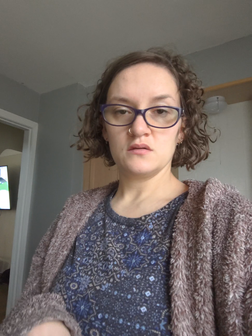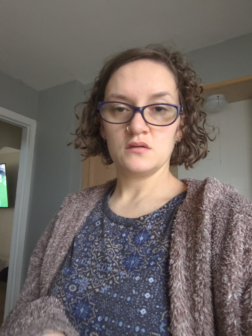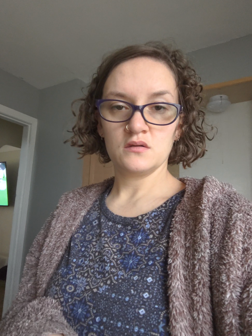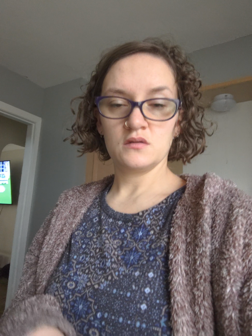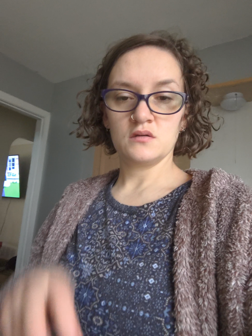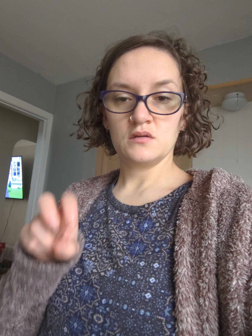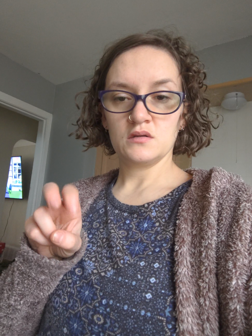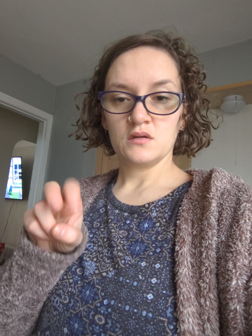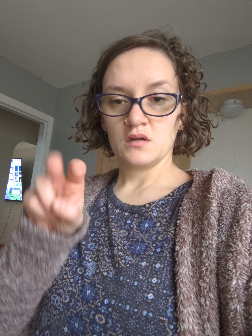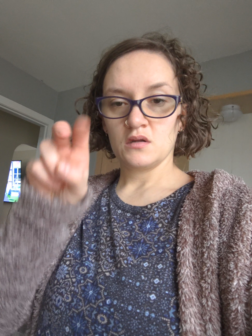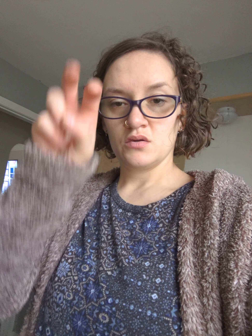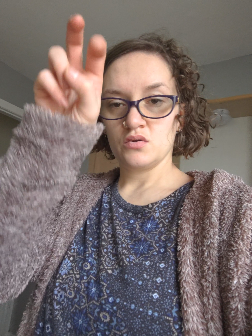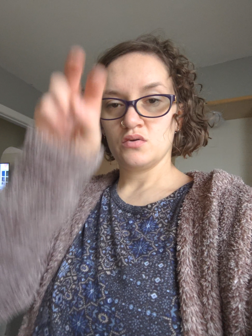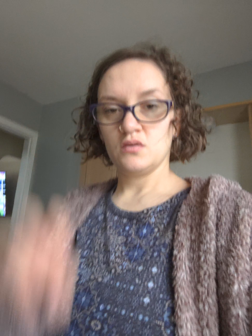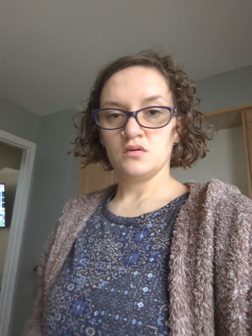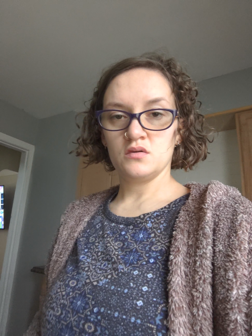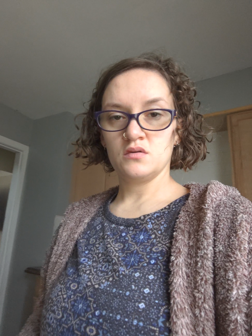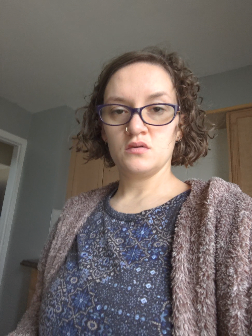stairs